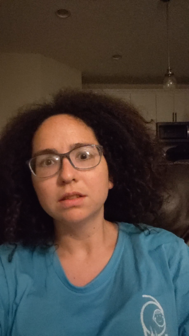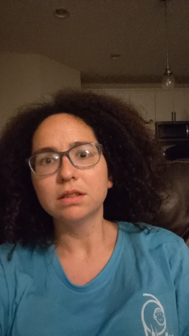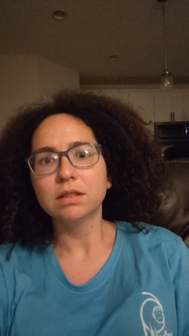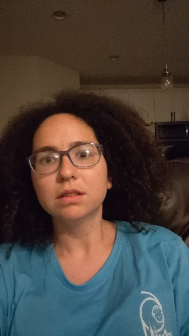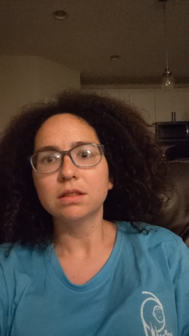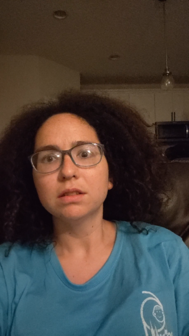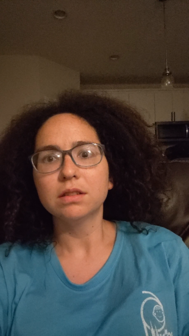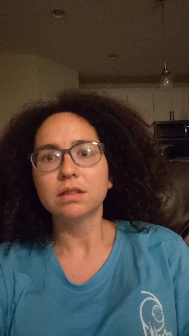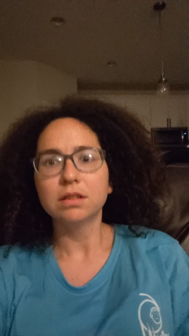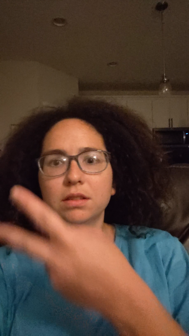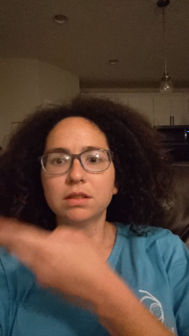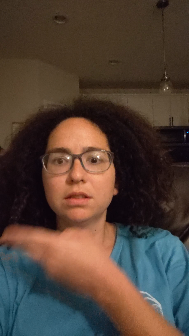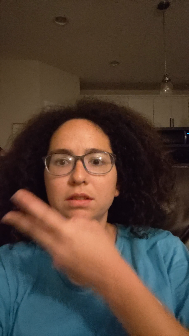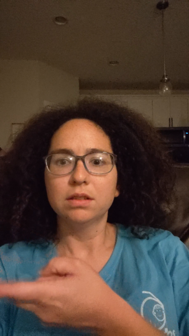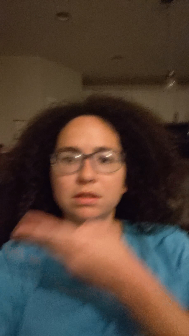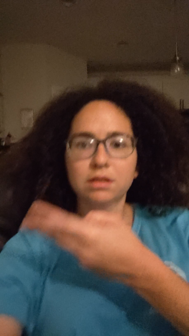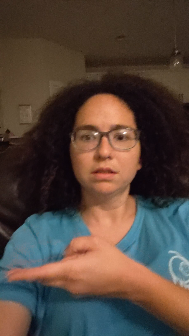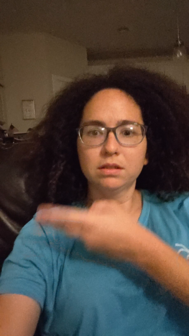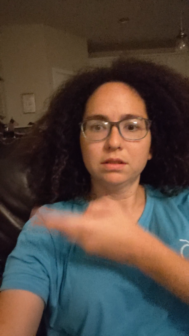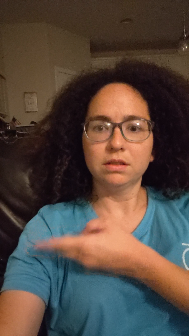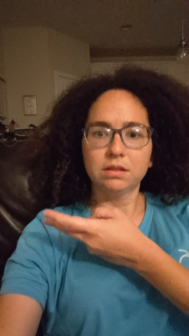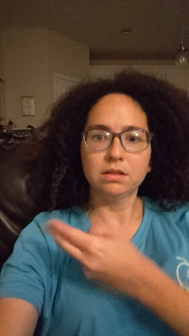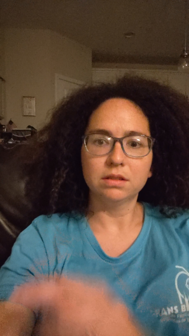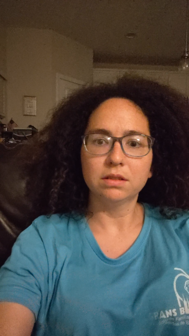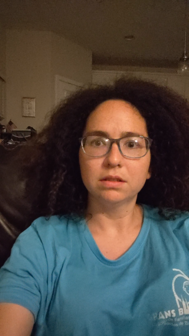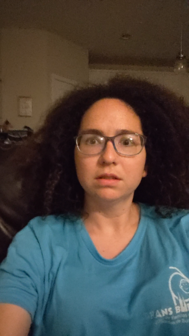sheep